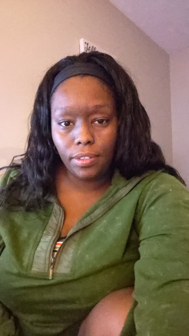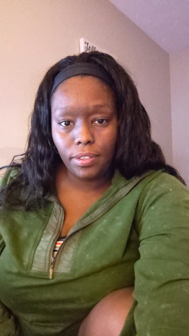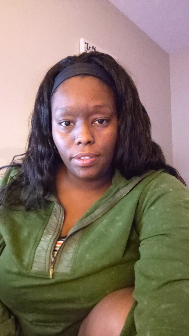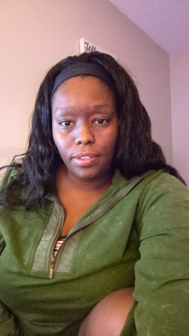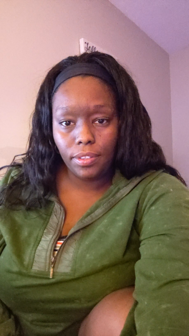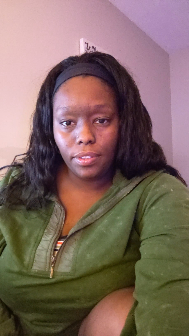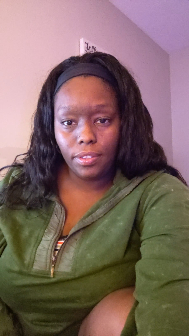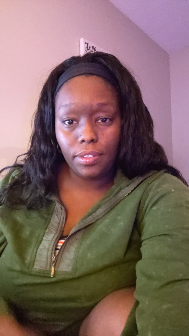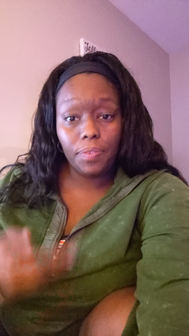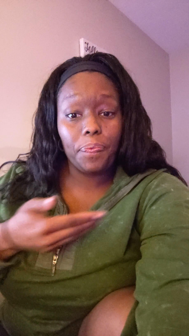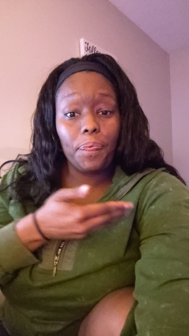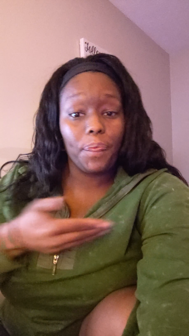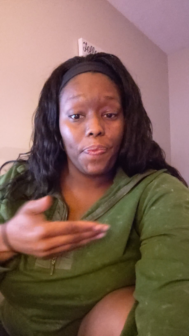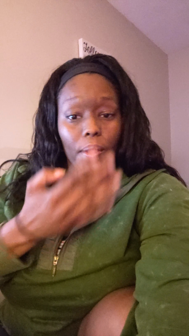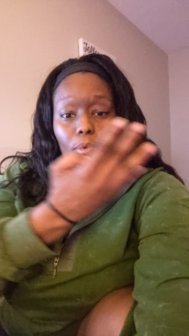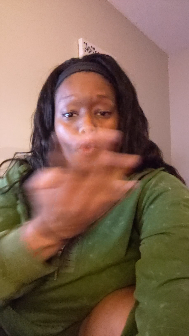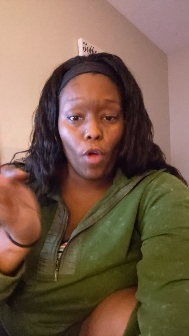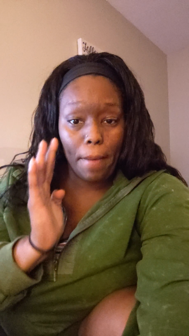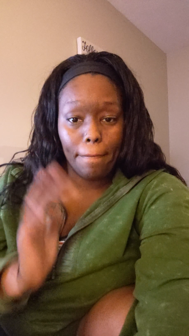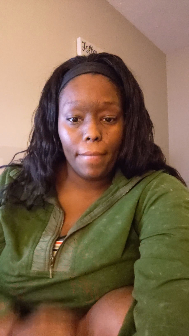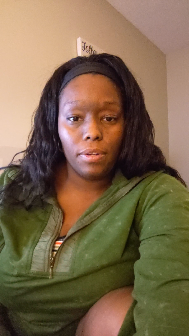crib